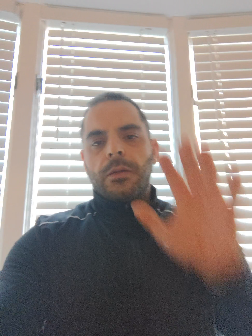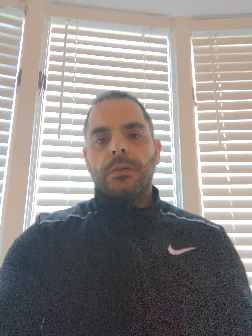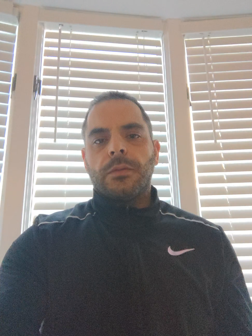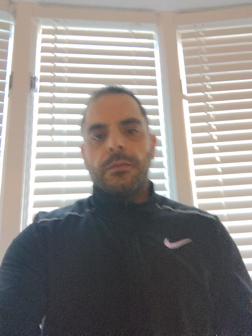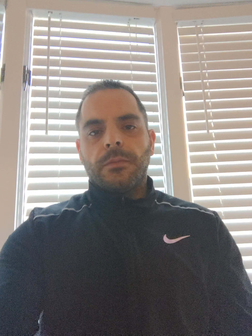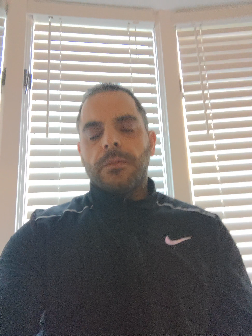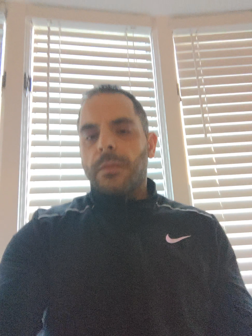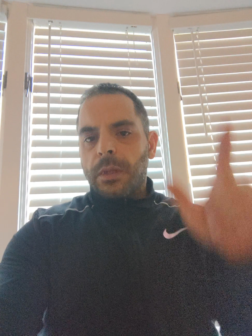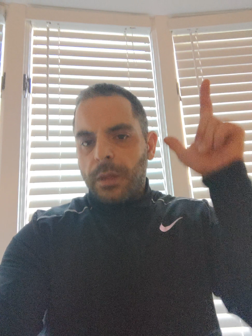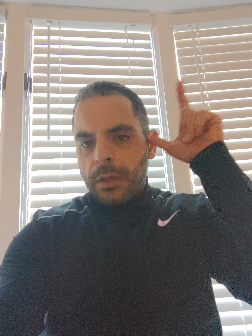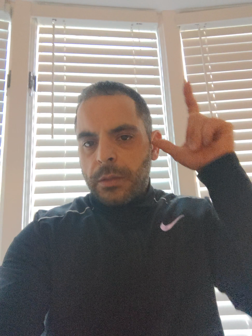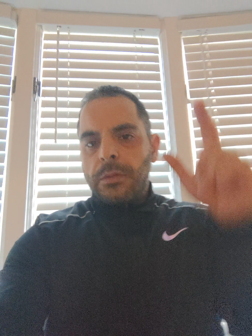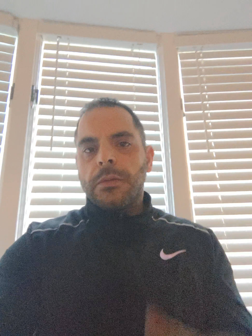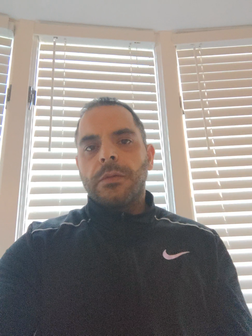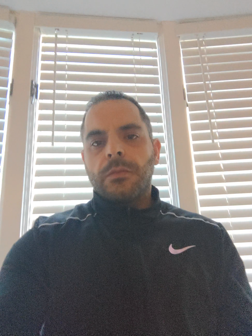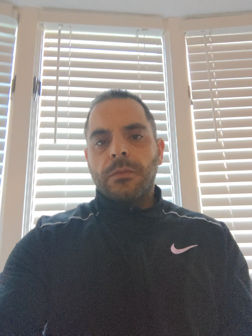listen